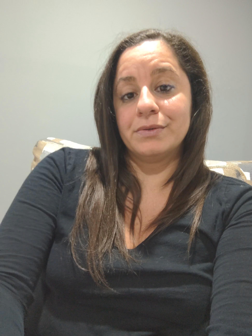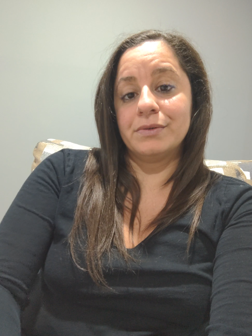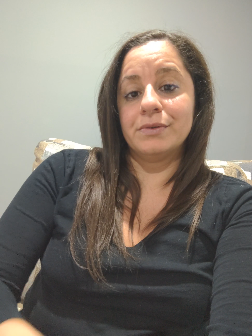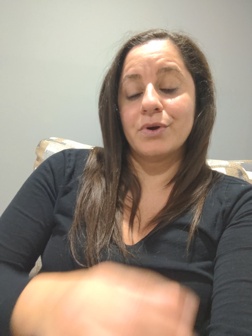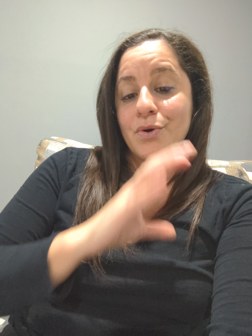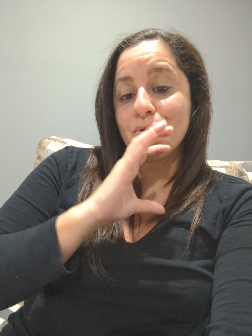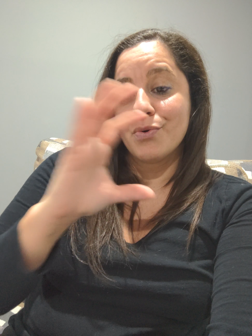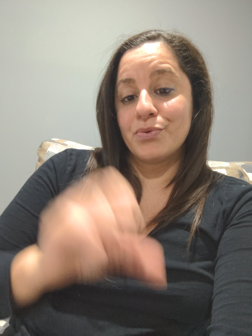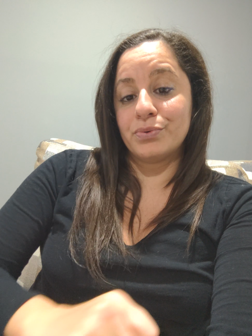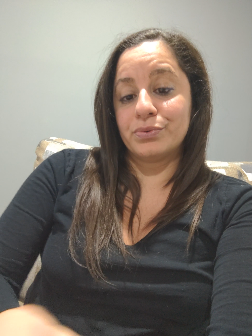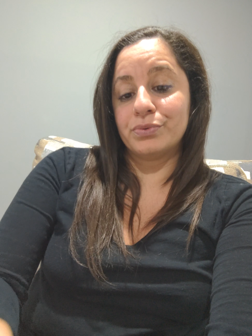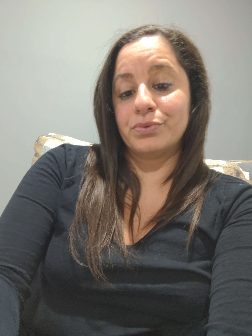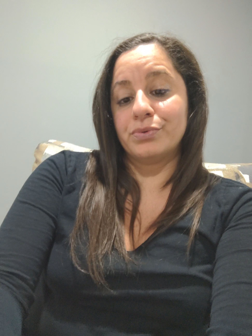old